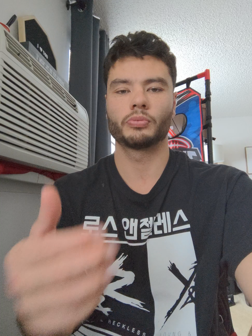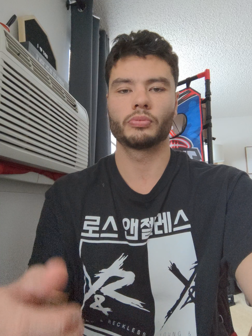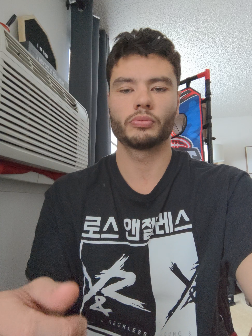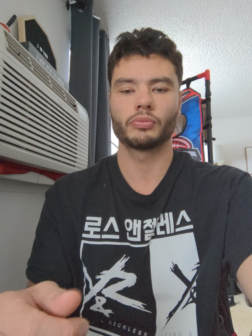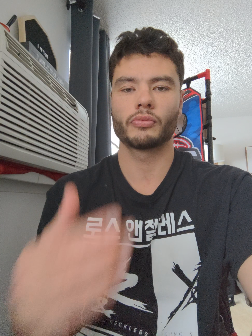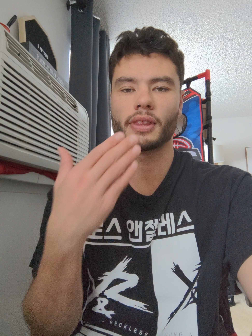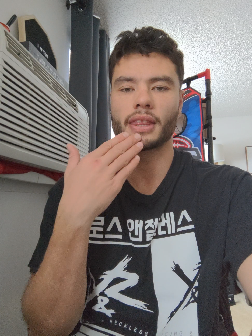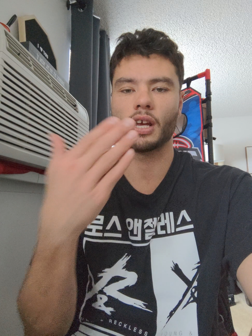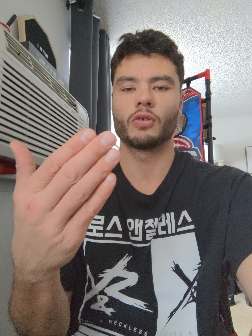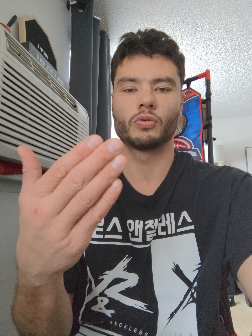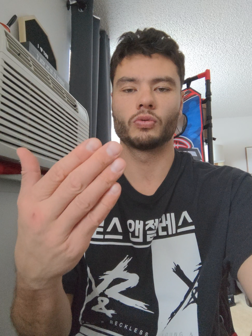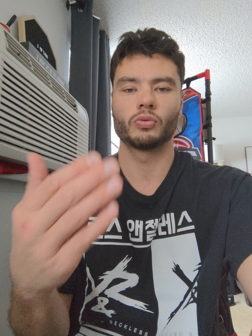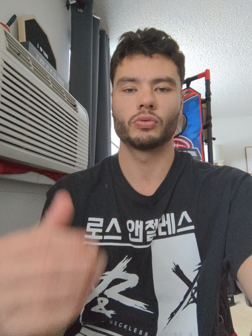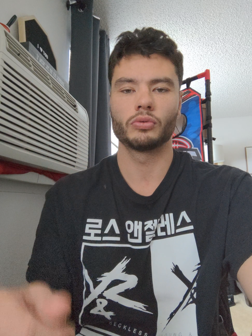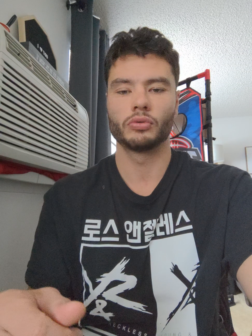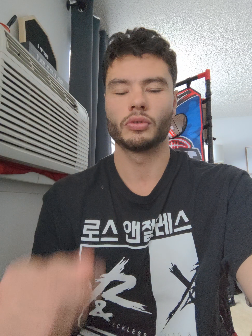thank you